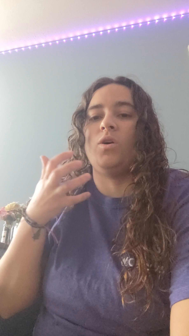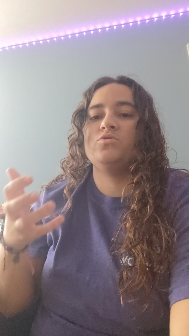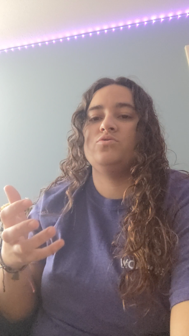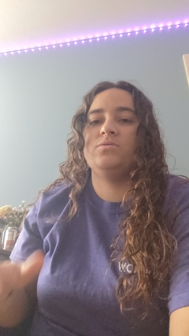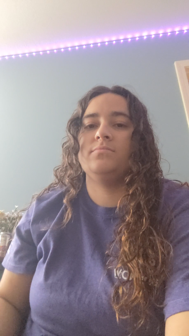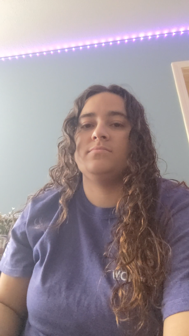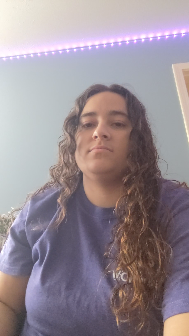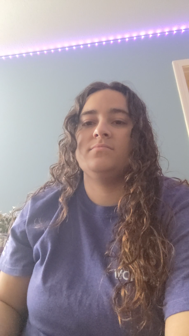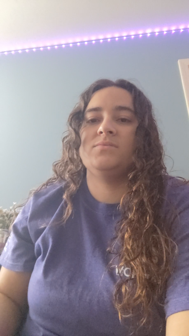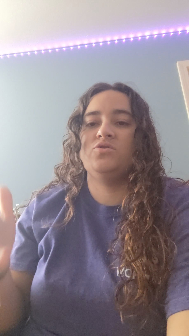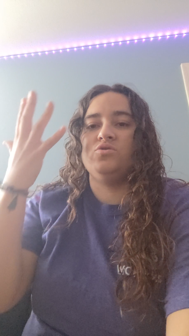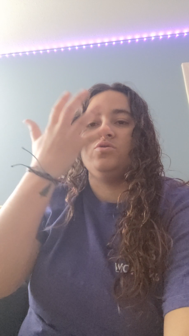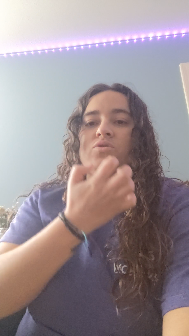dark